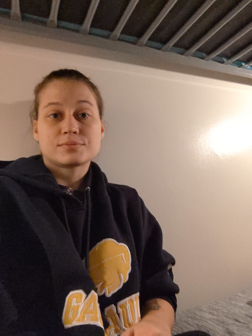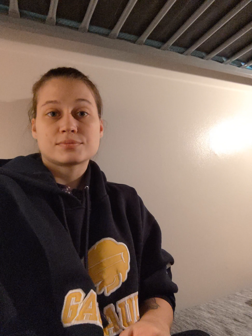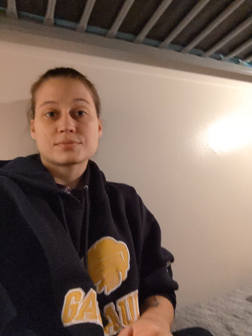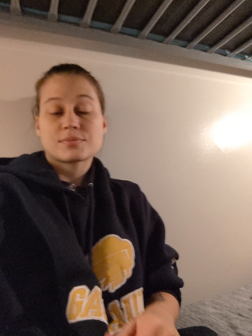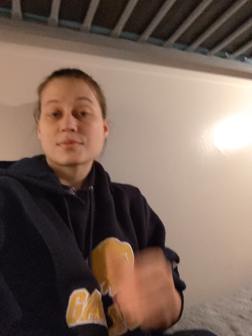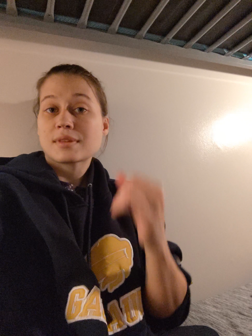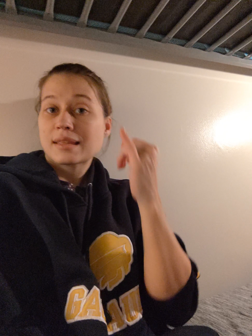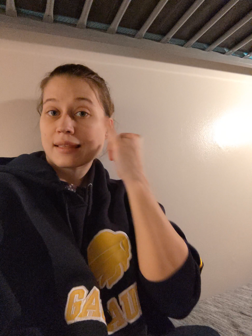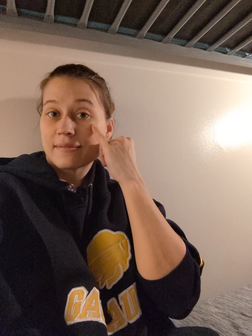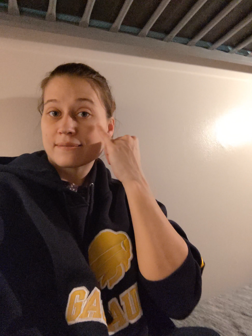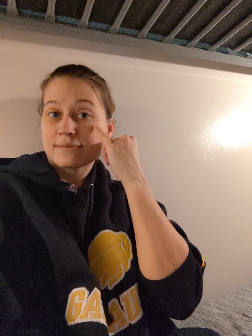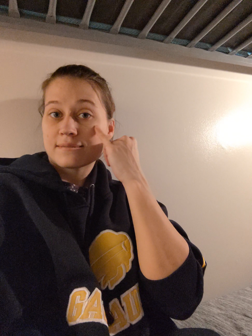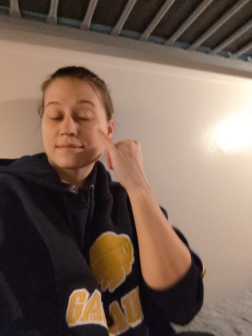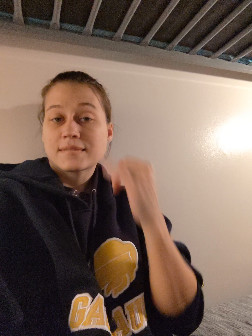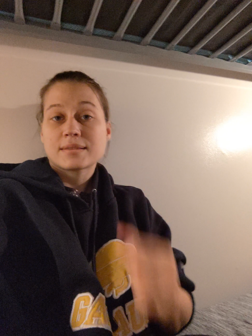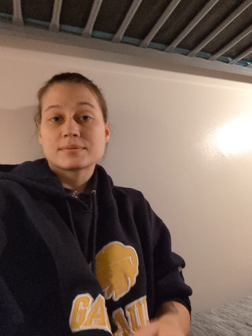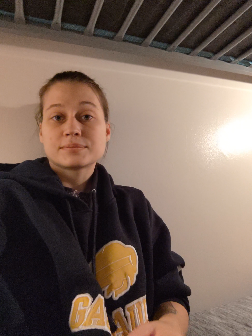if